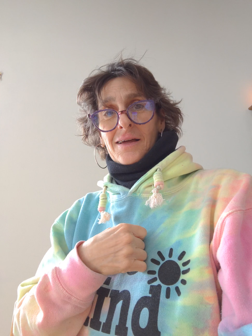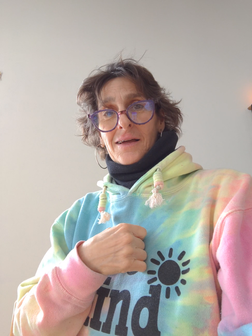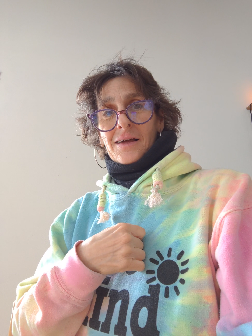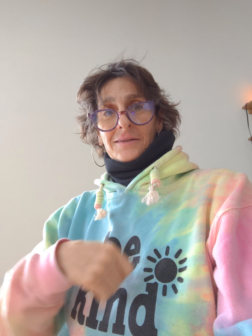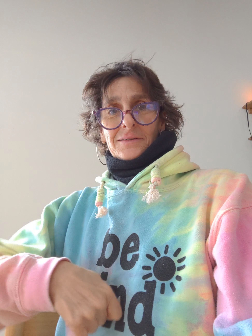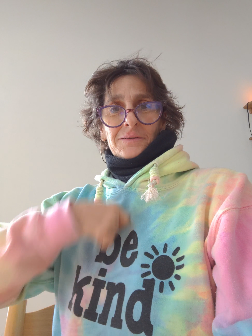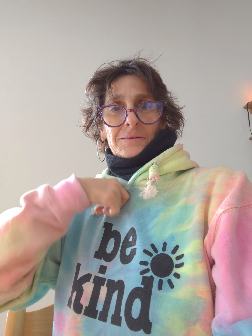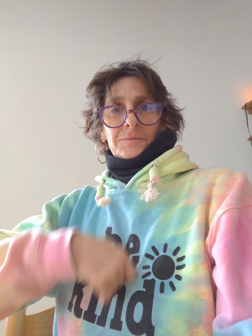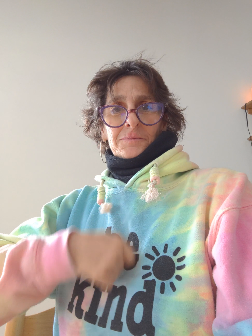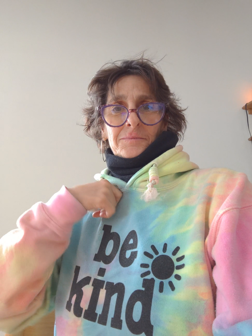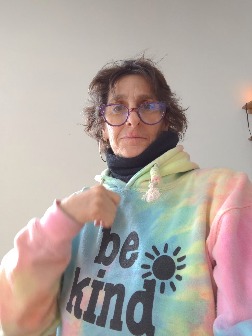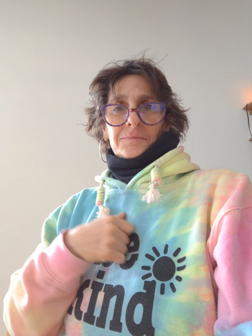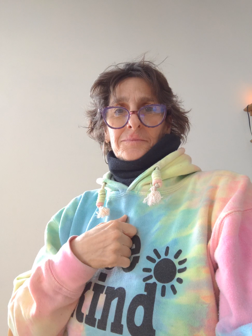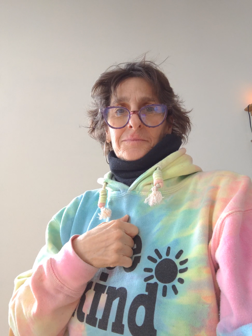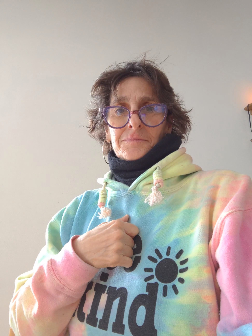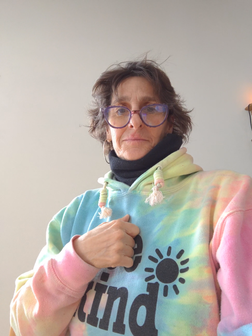zipper